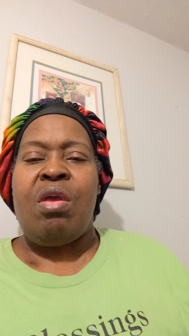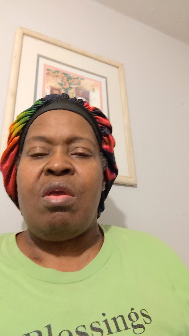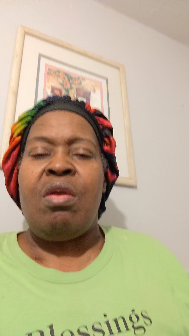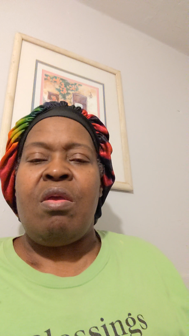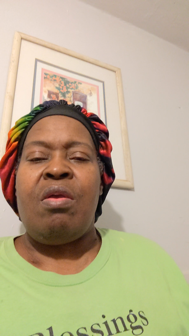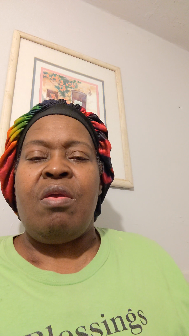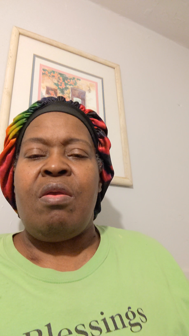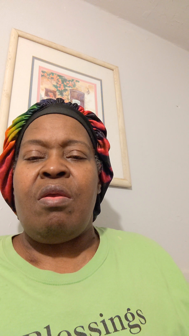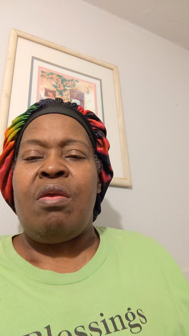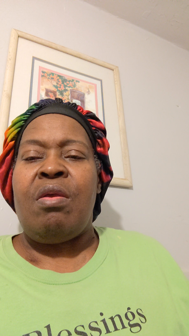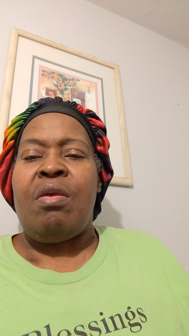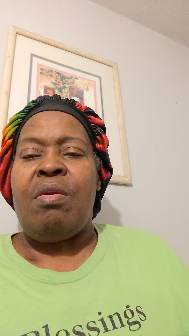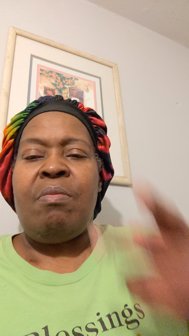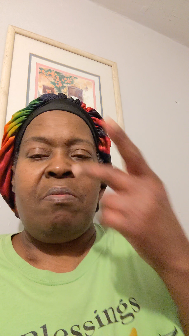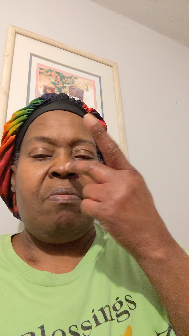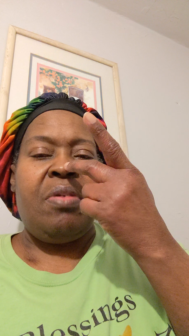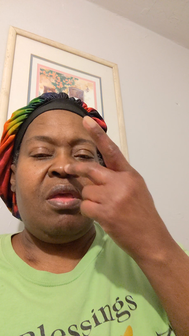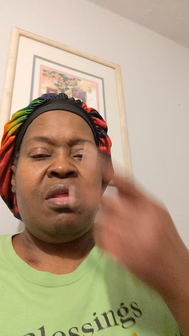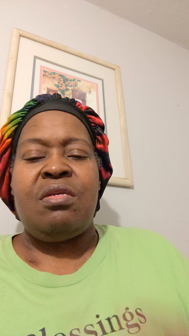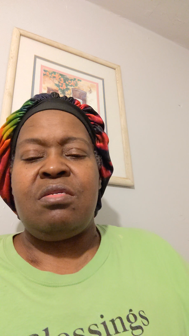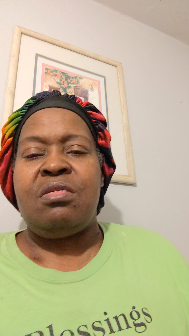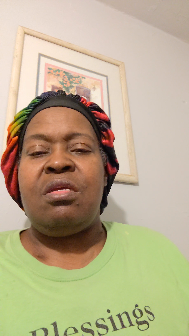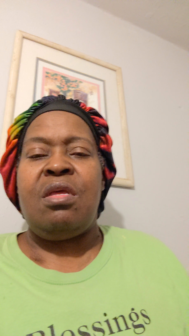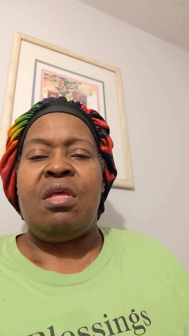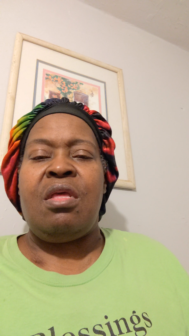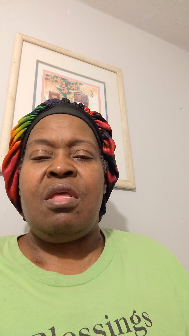penis